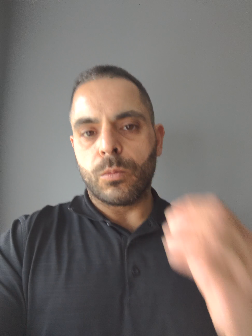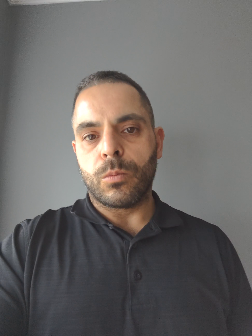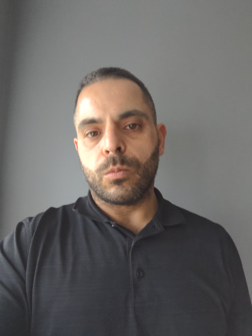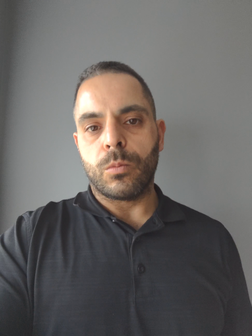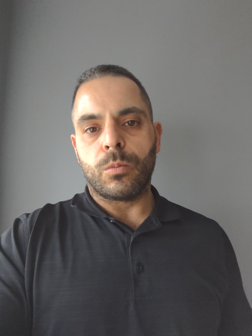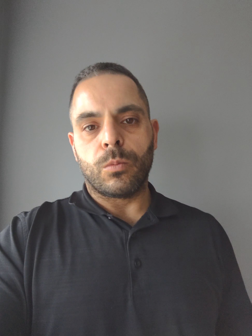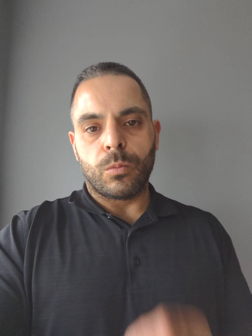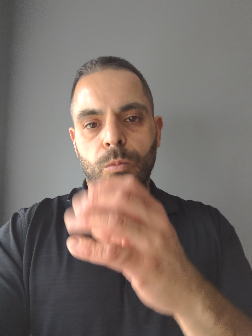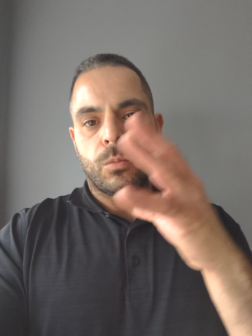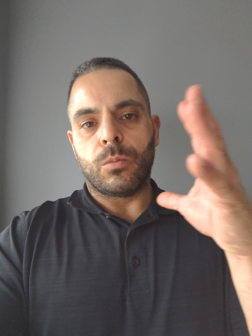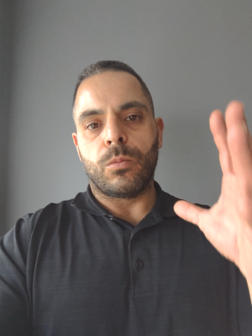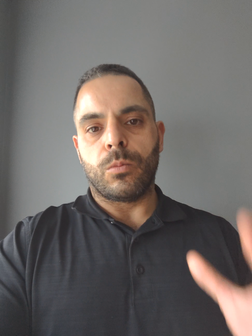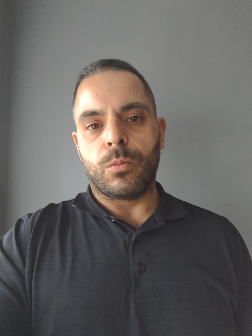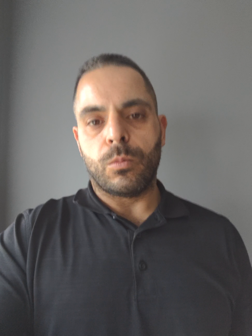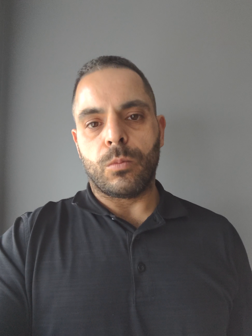balloon